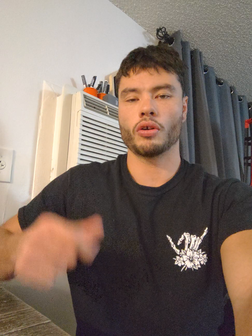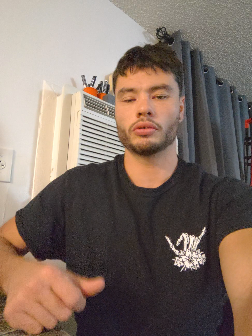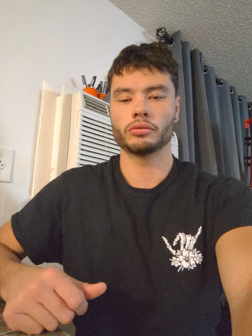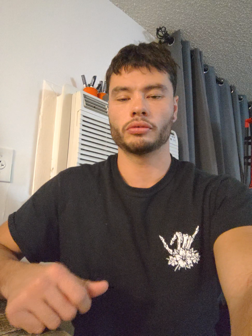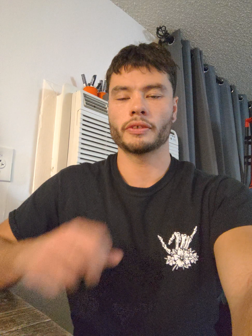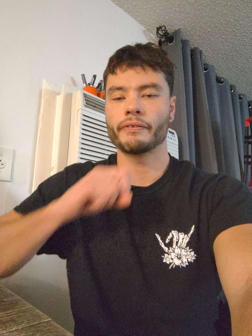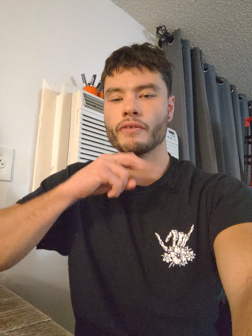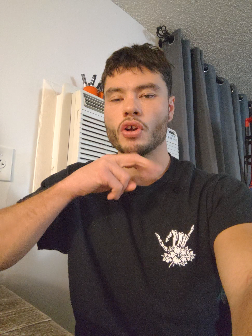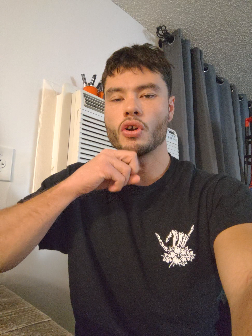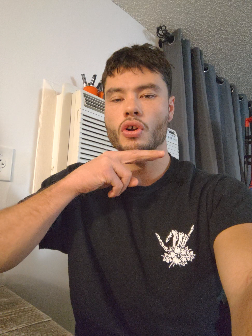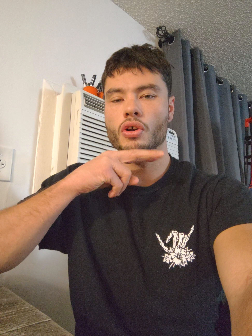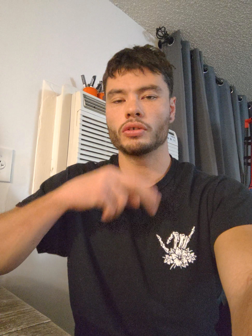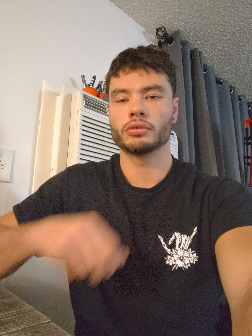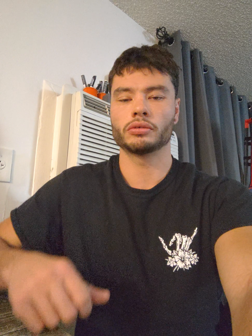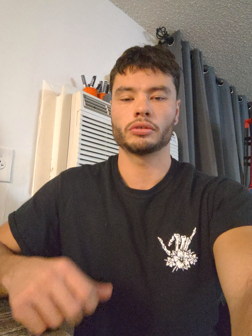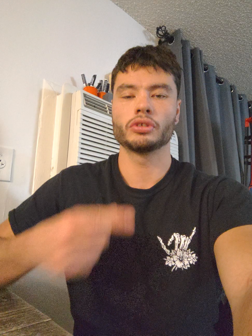frog